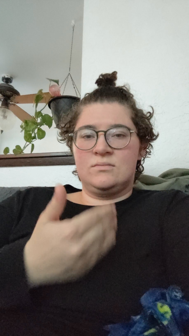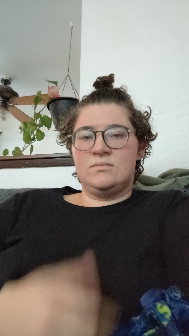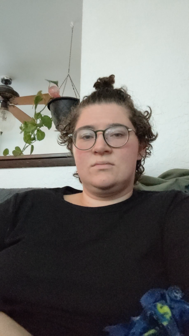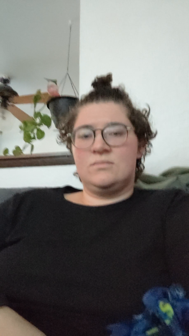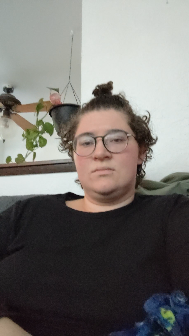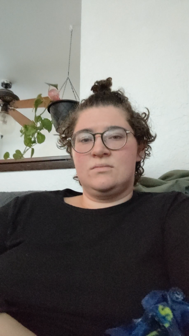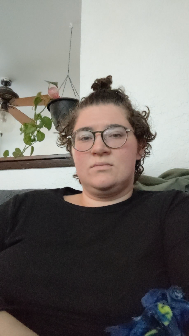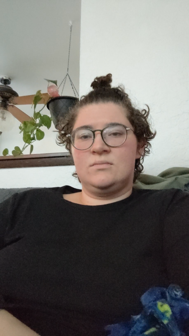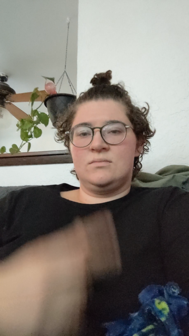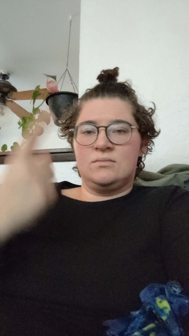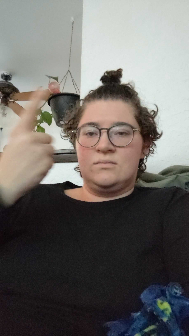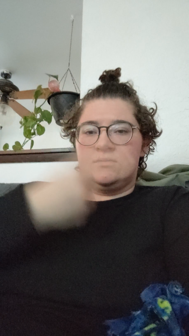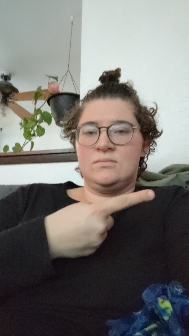day